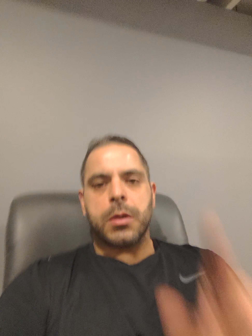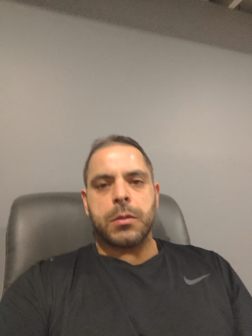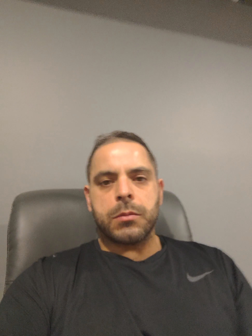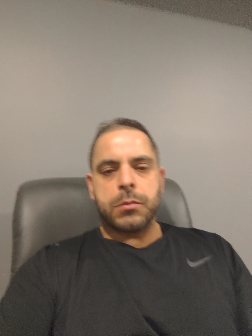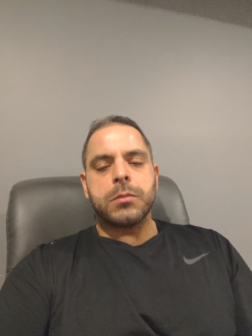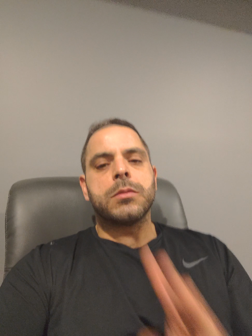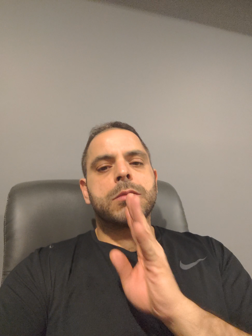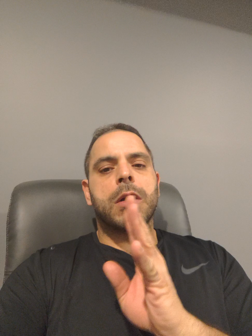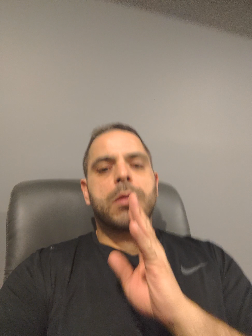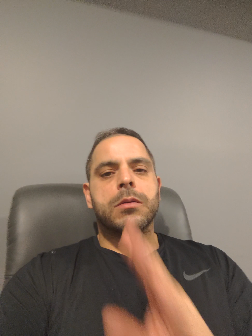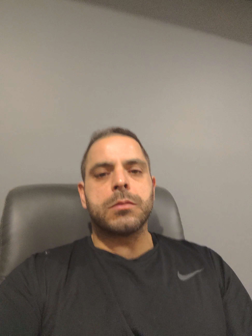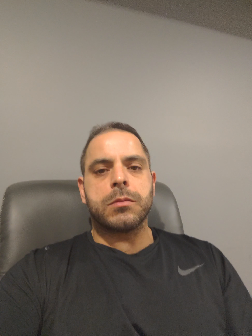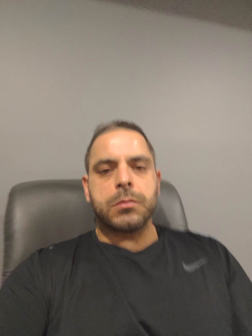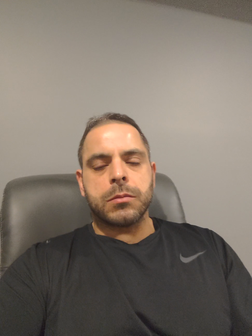talk